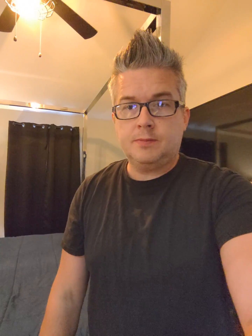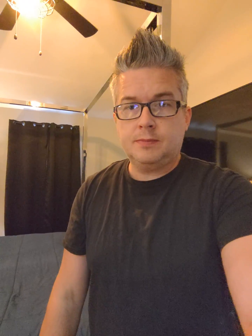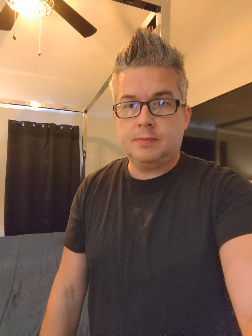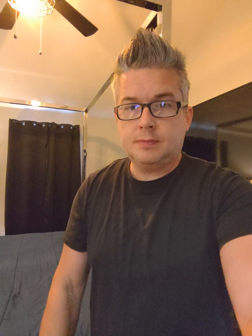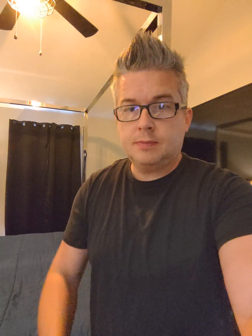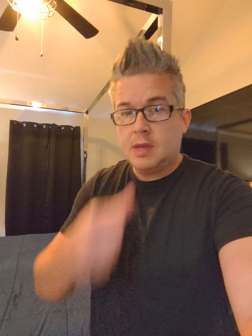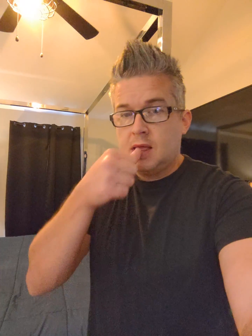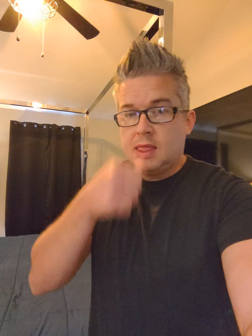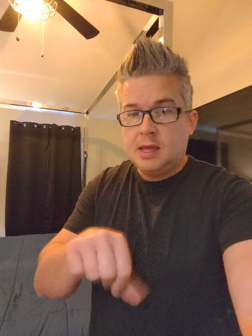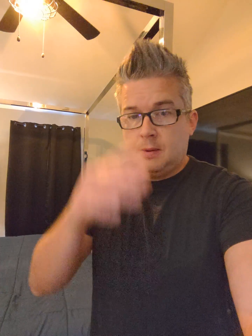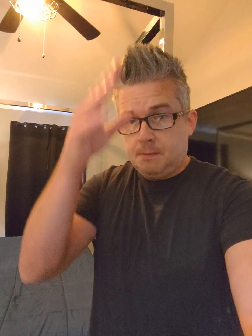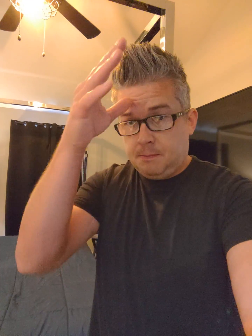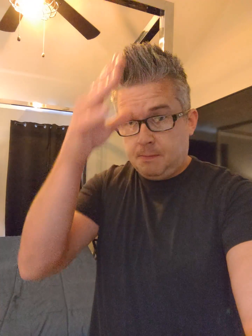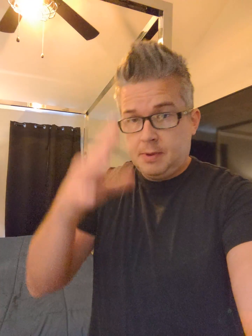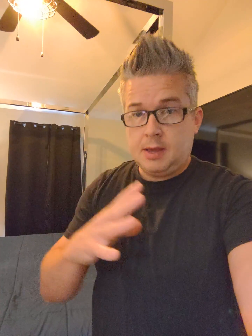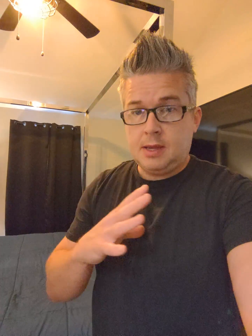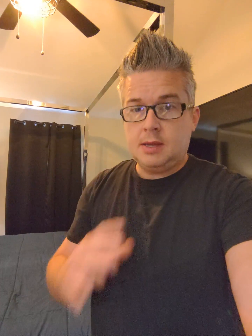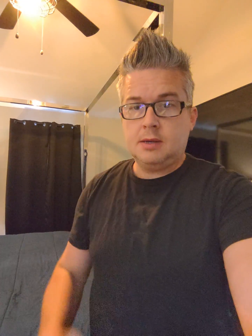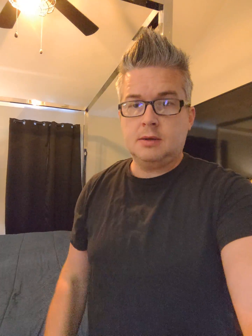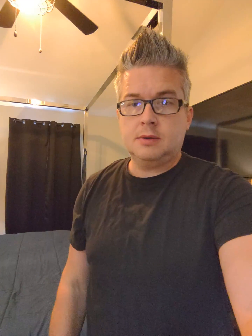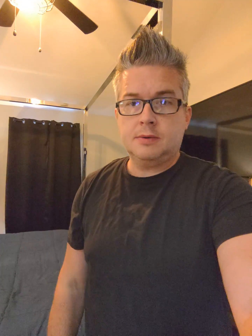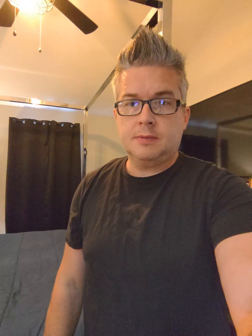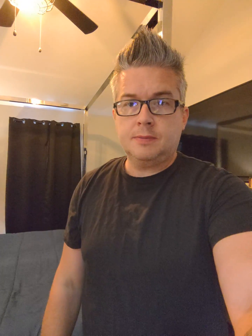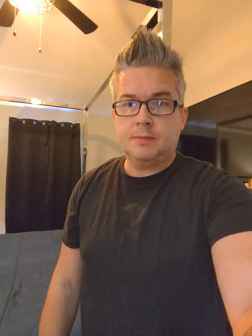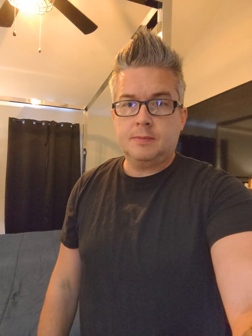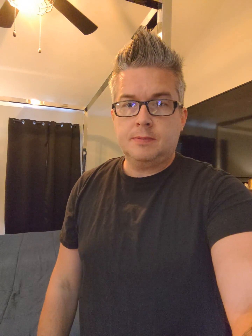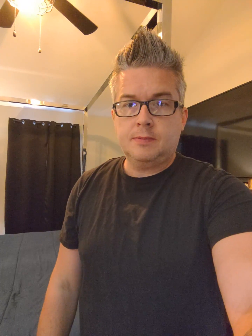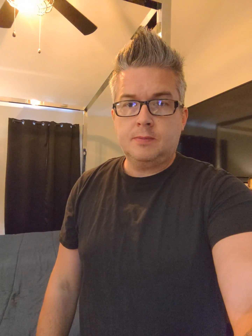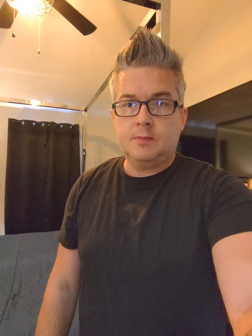mailman